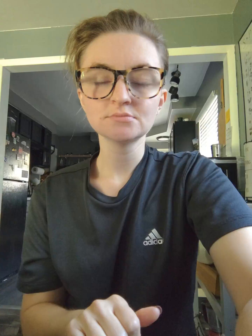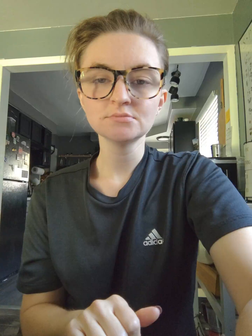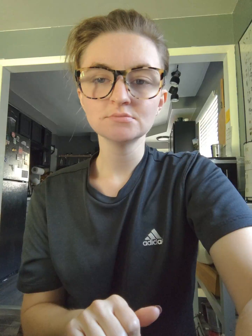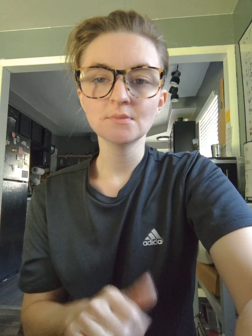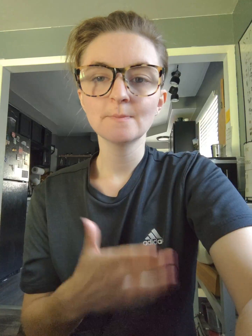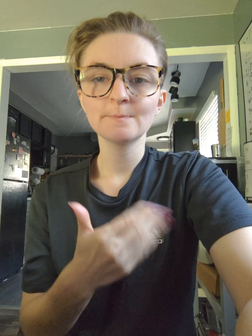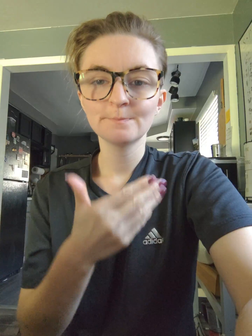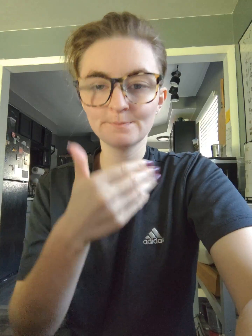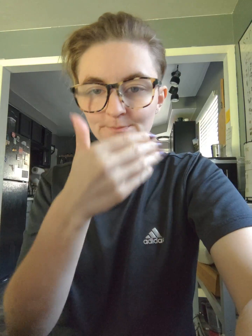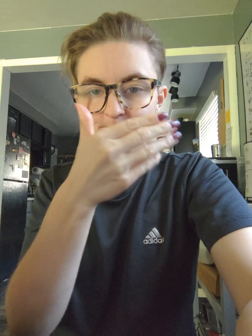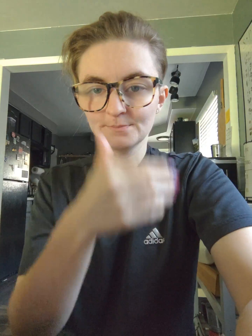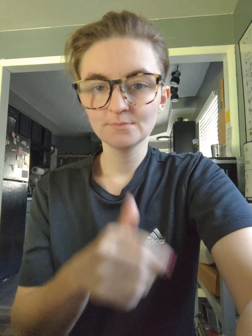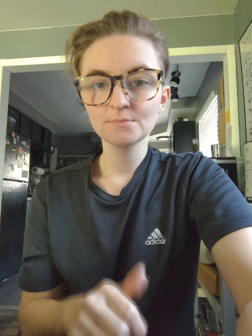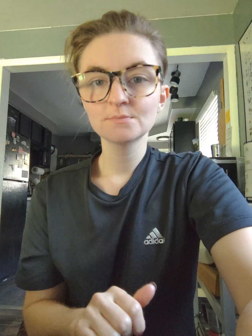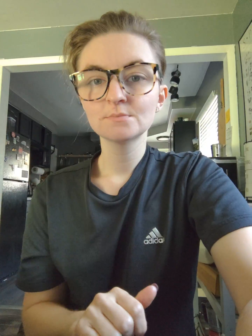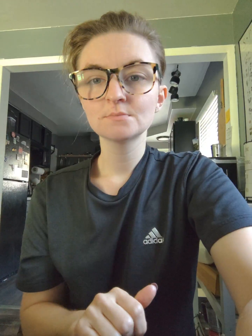butterfly